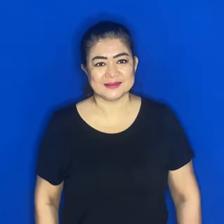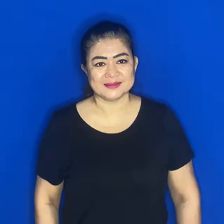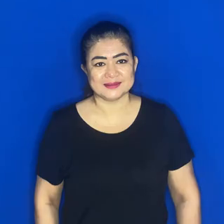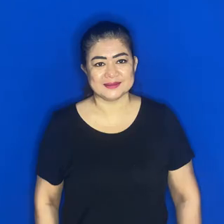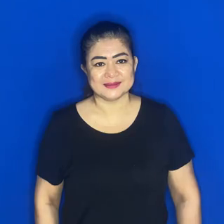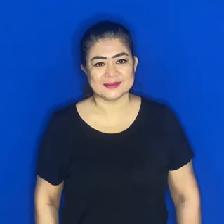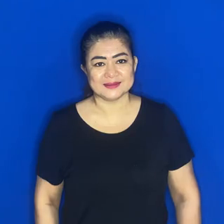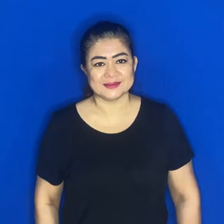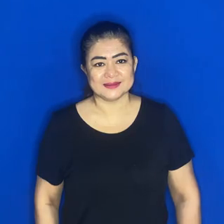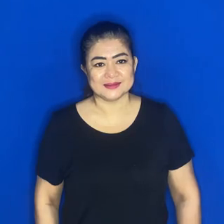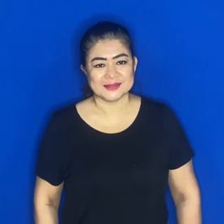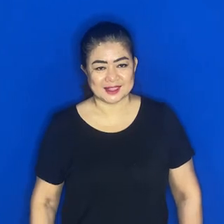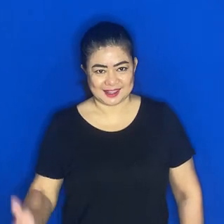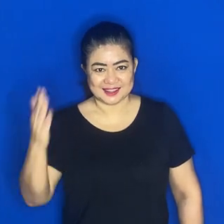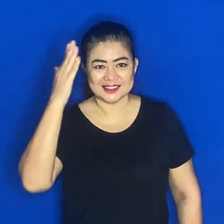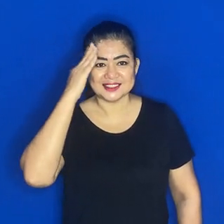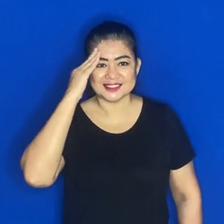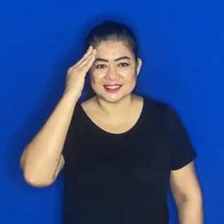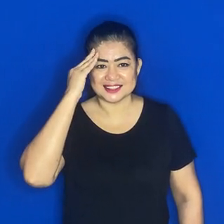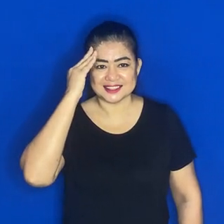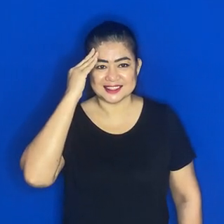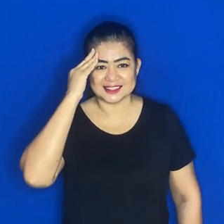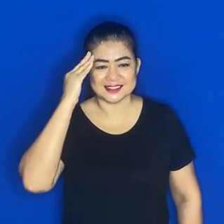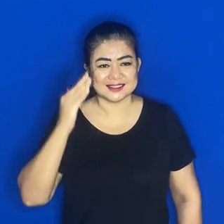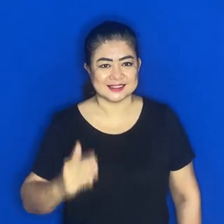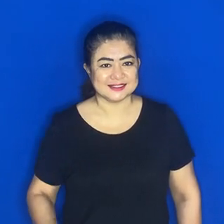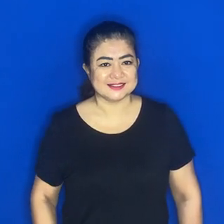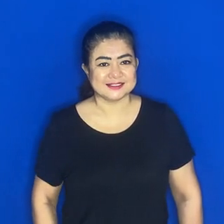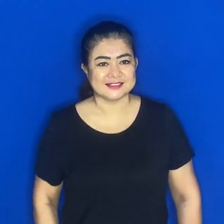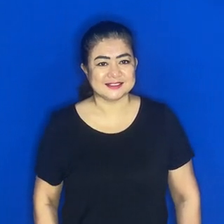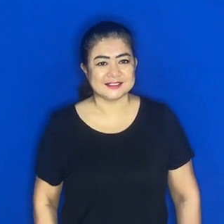know